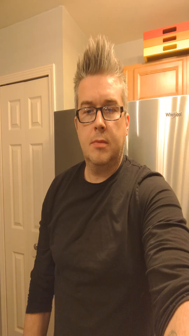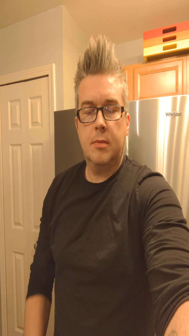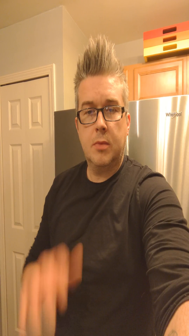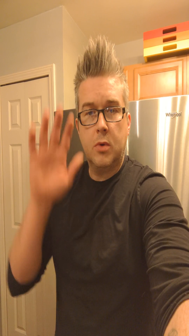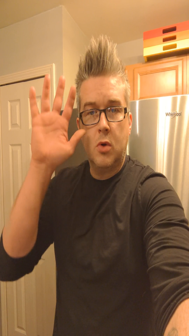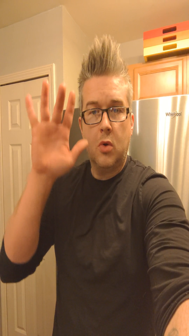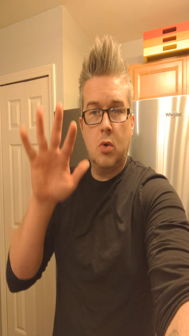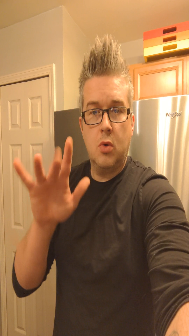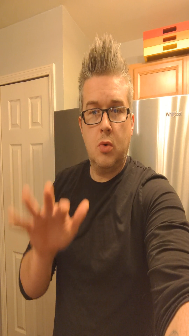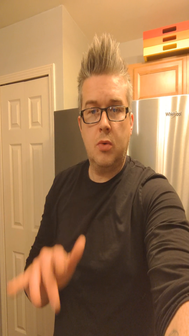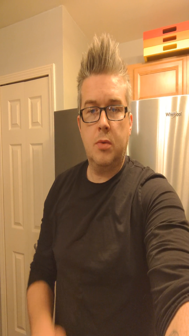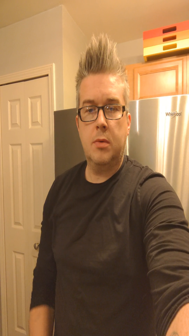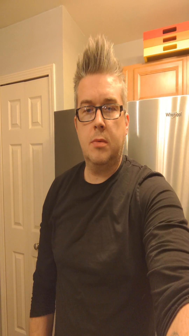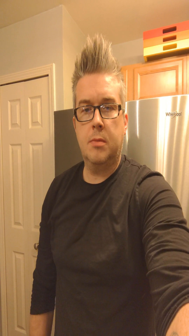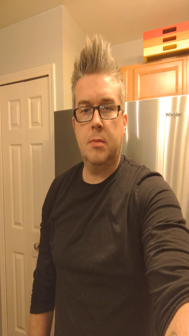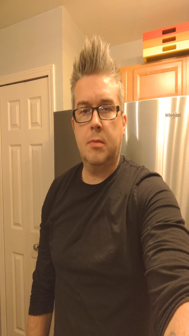snow